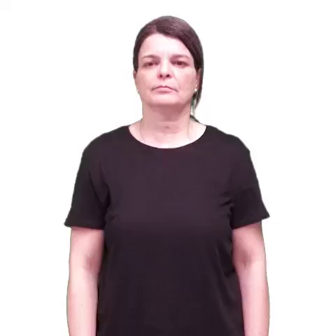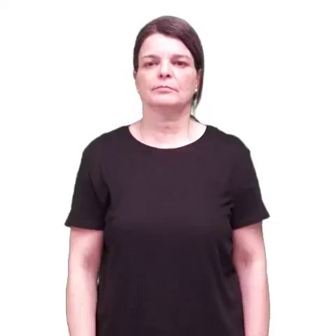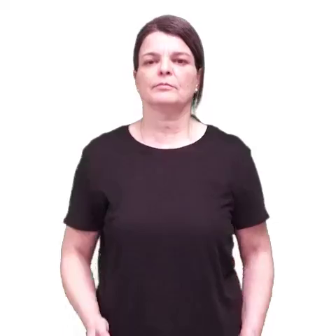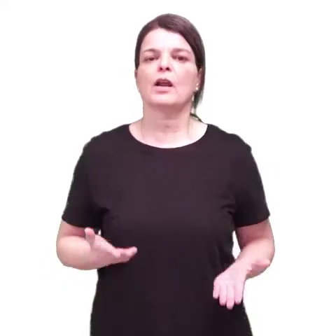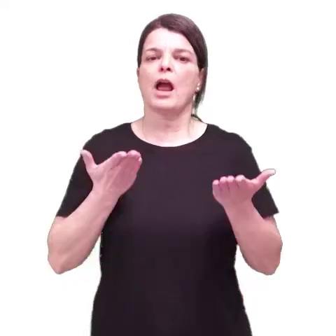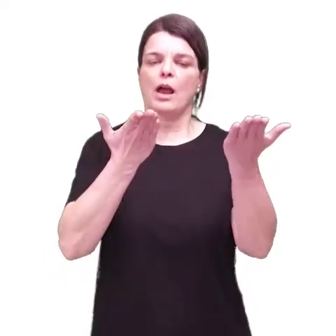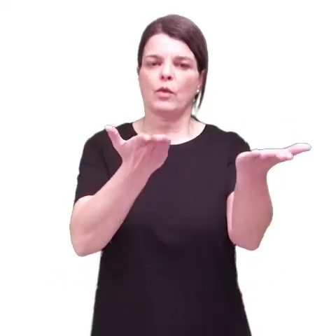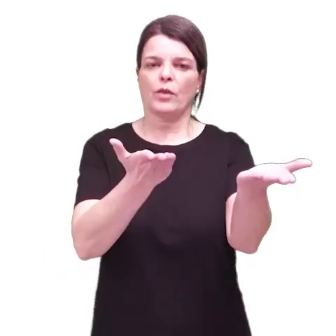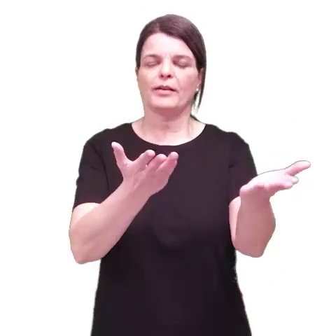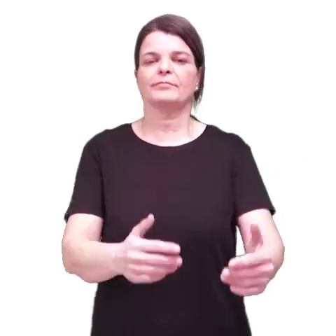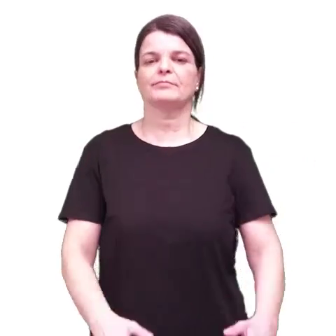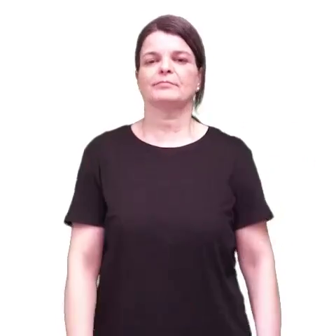ayudar